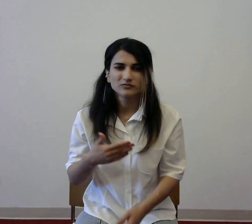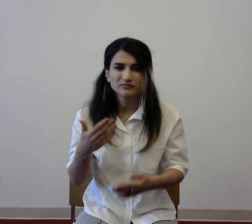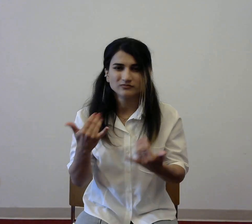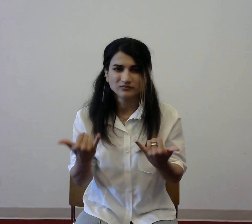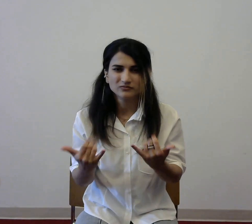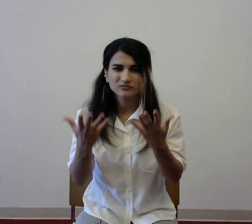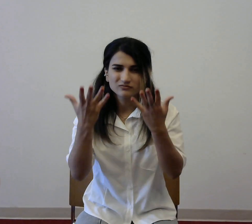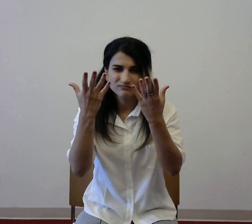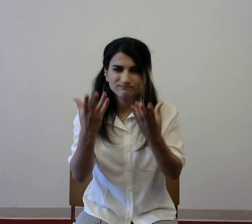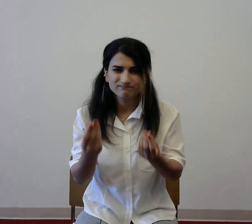bu gün